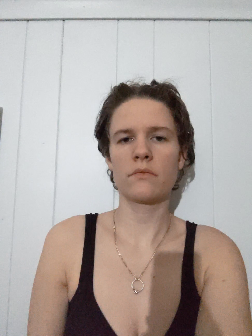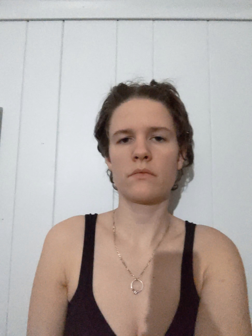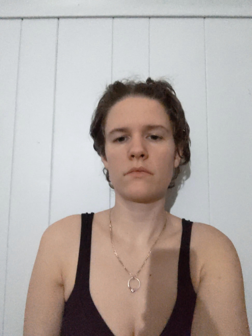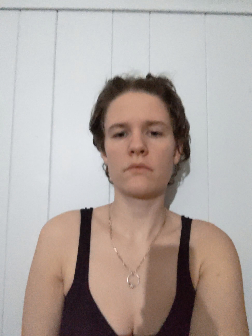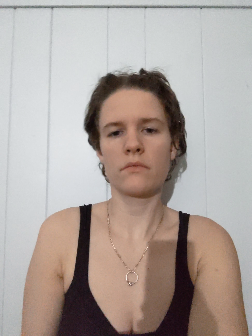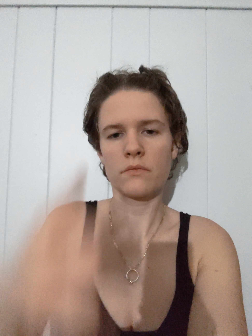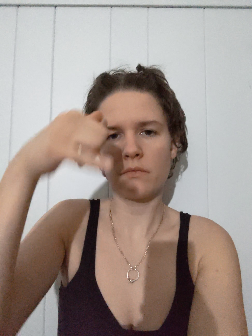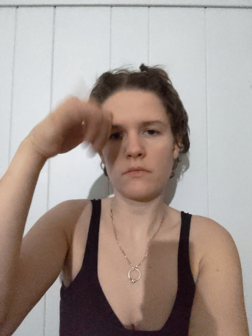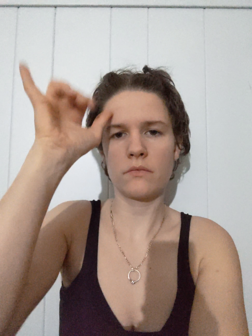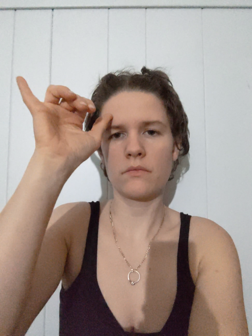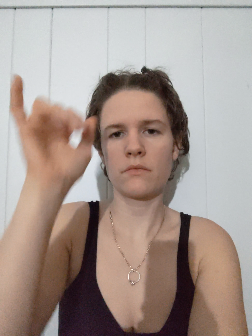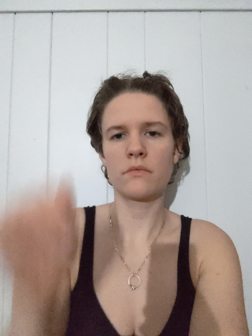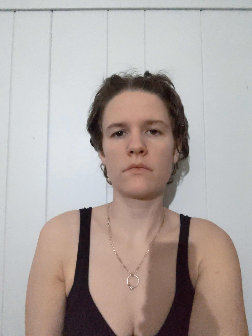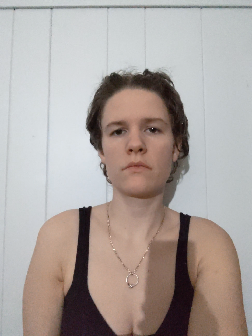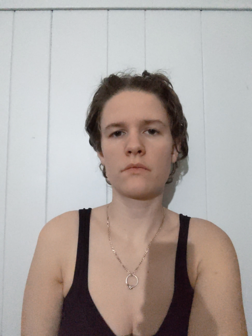cow